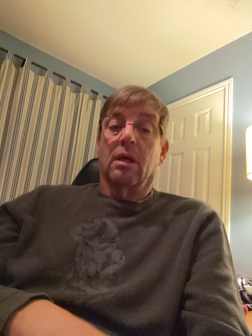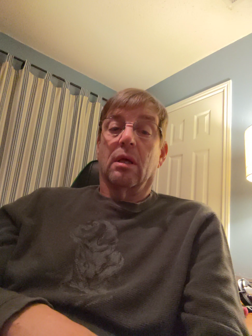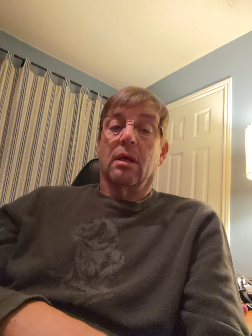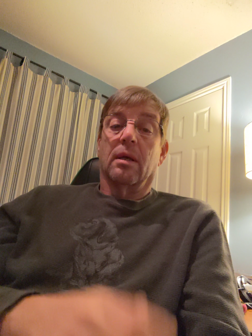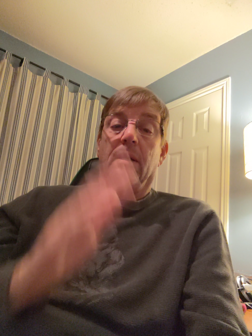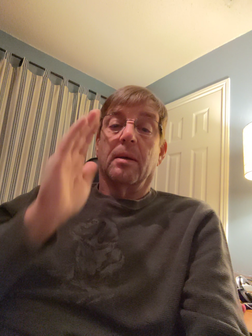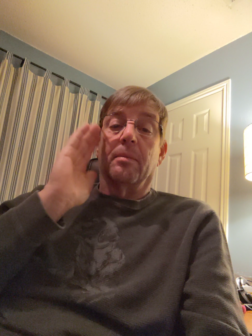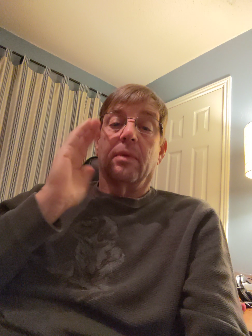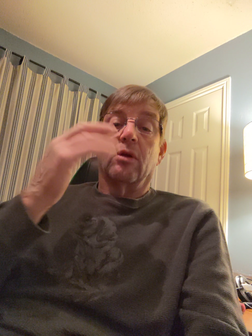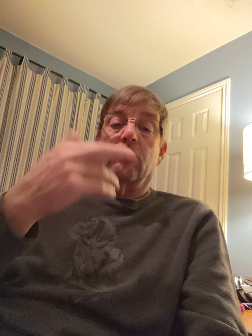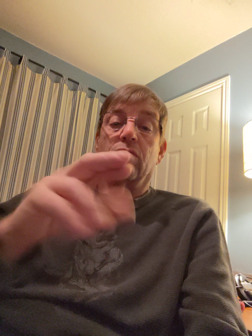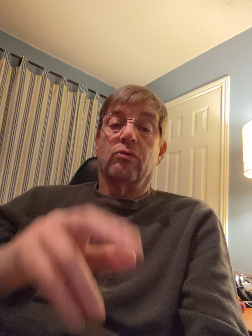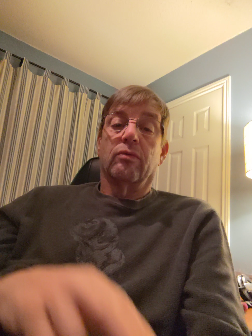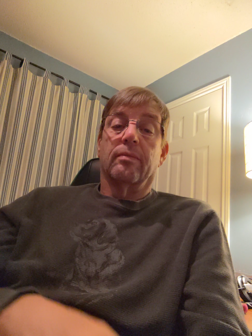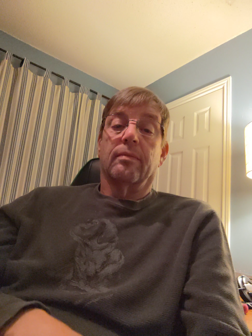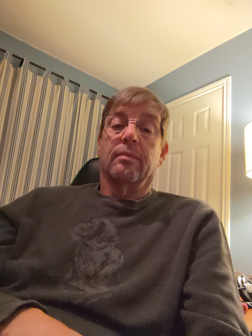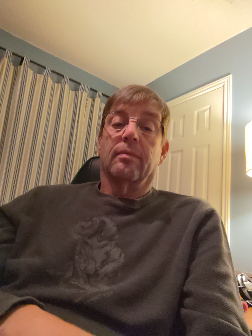bedroom